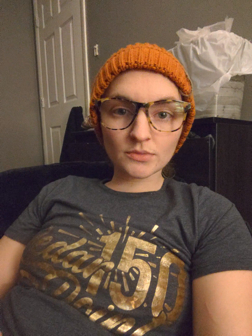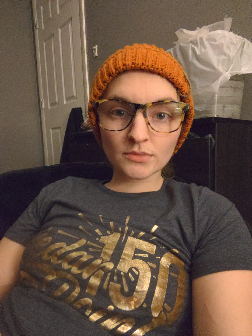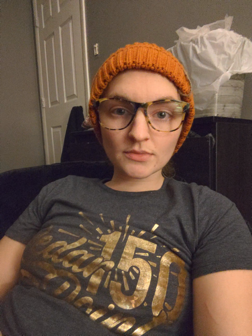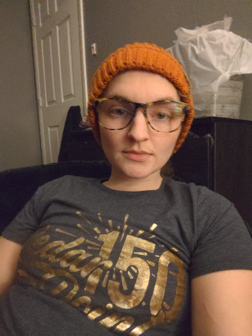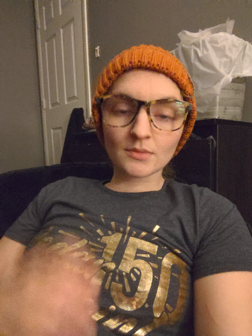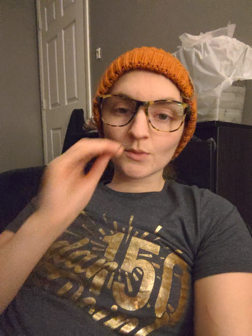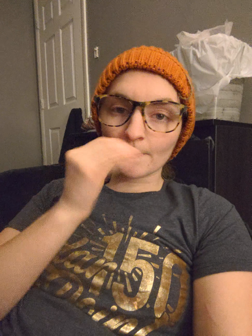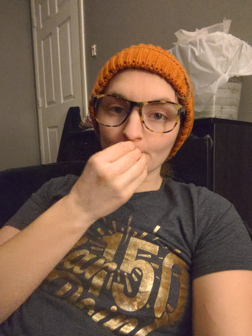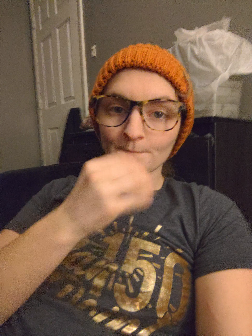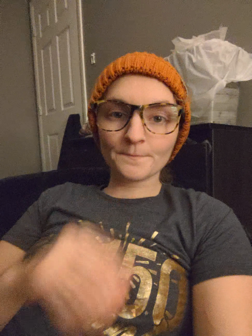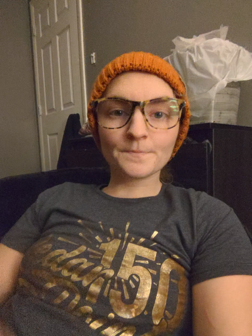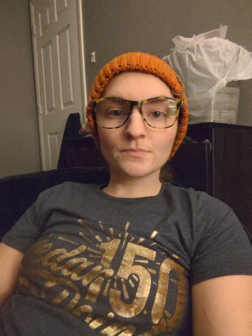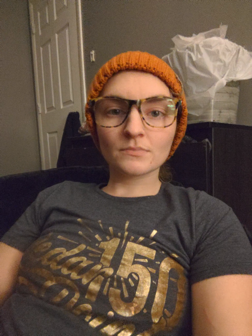flower